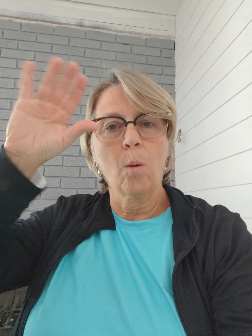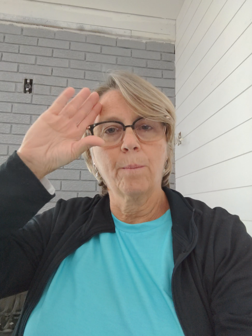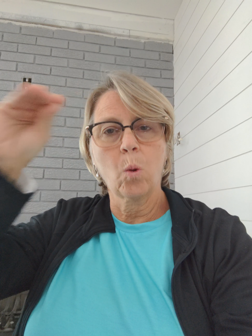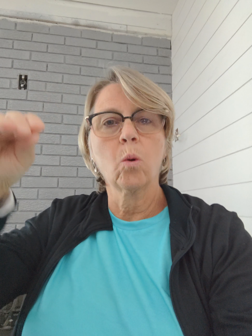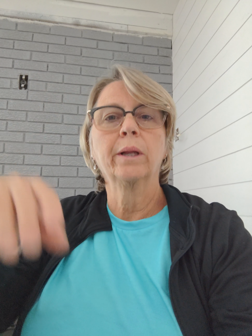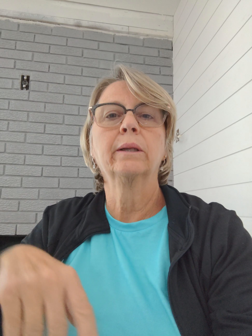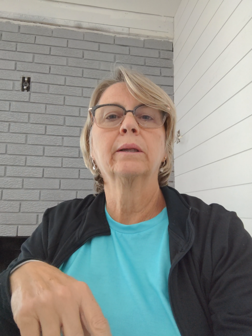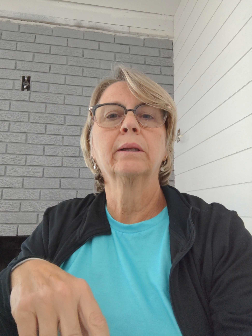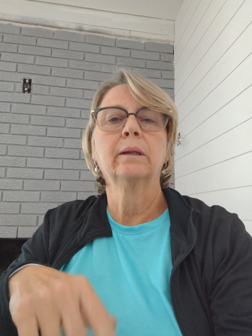cowboy